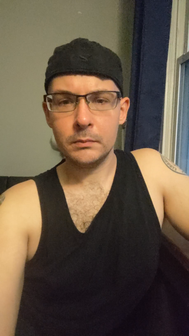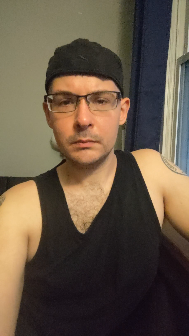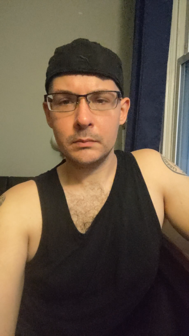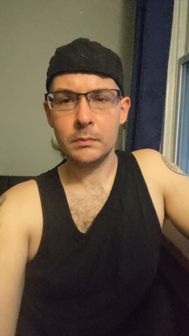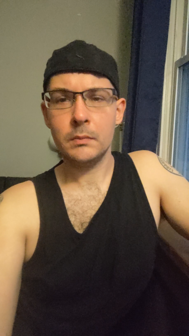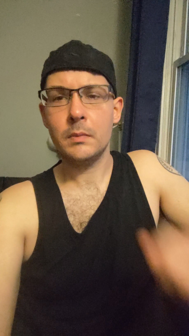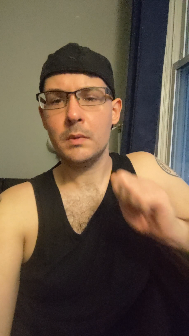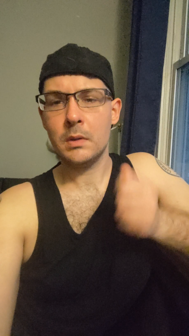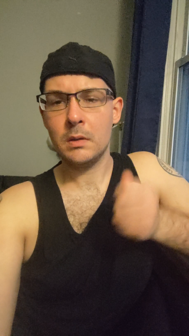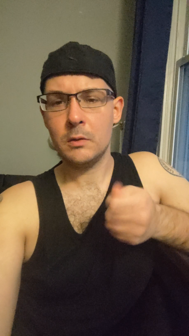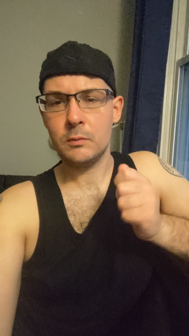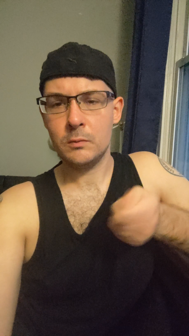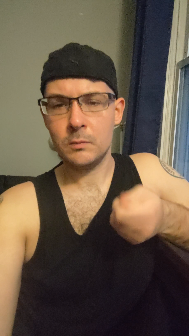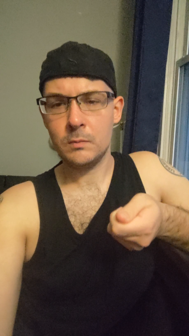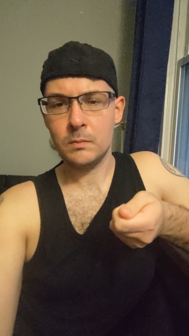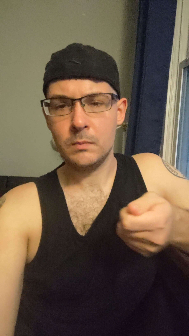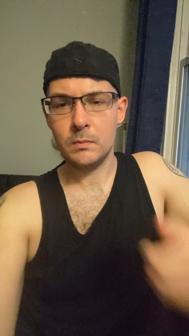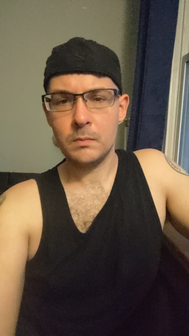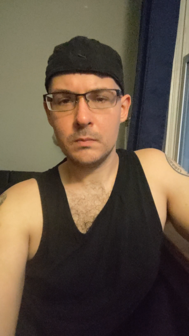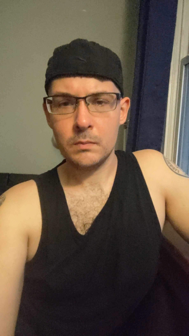cart